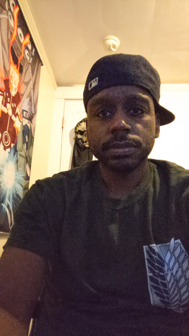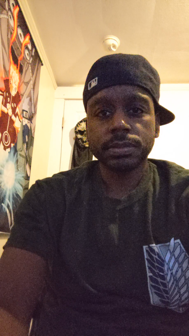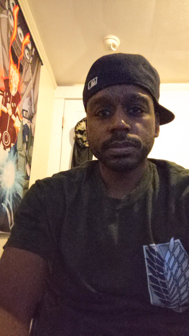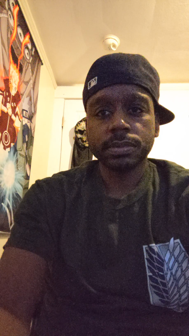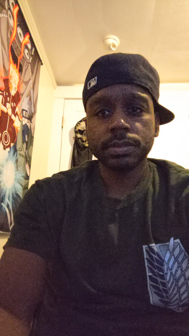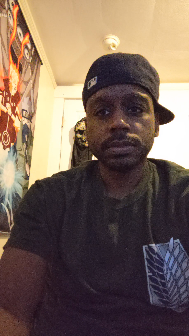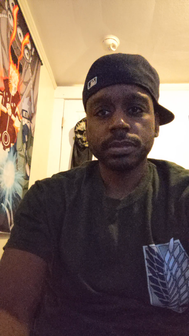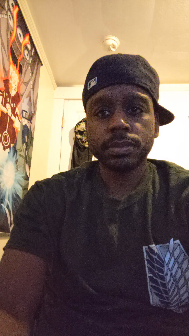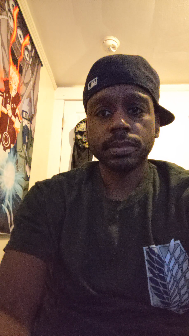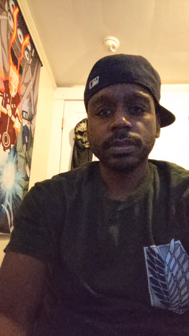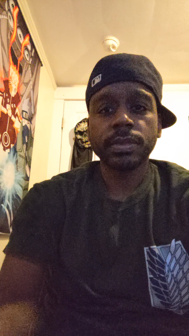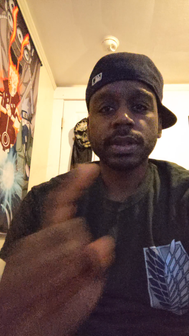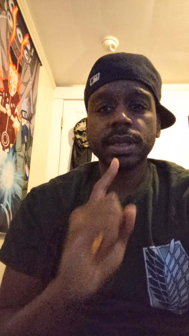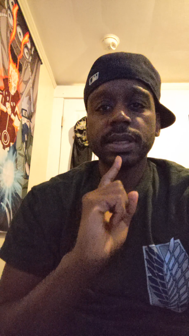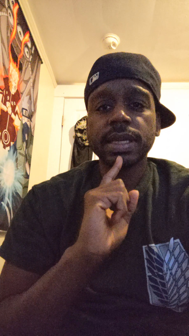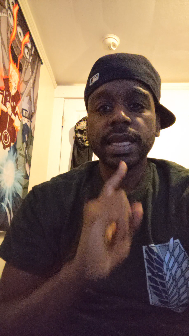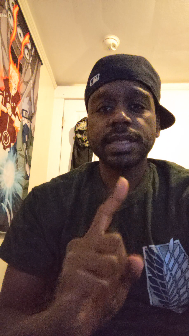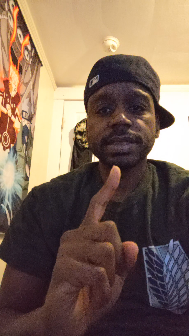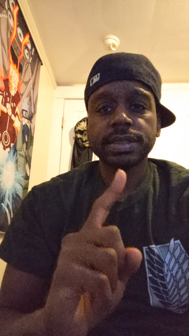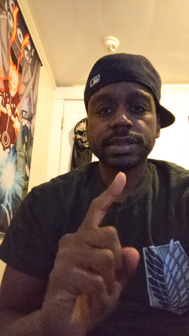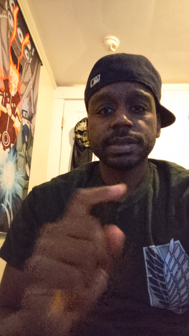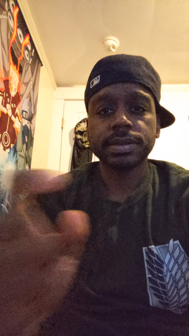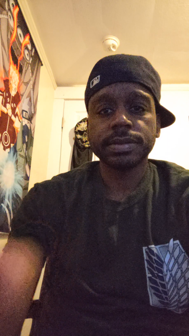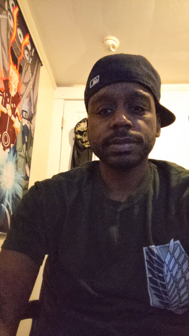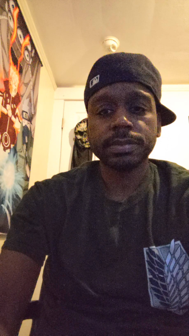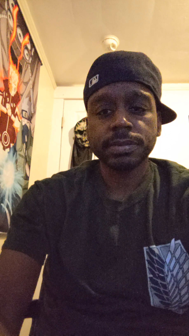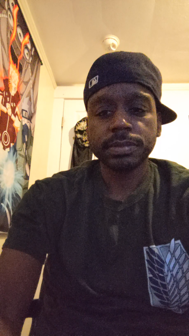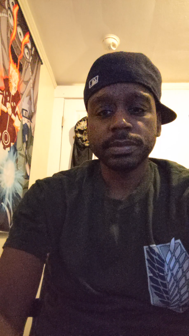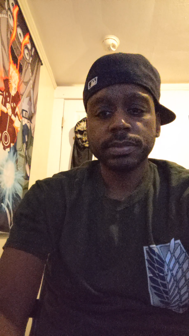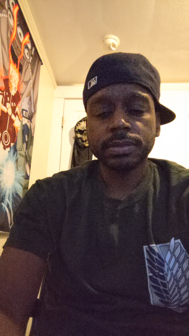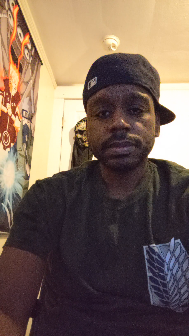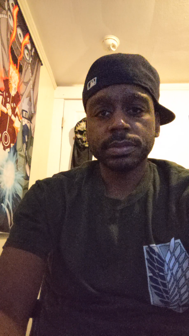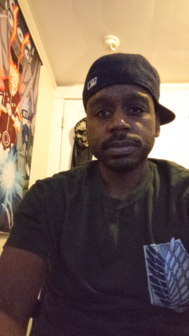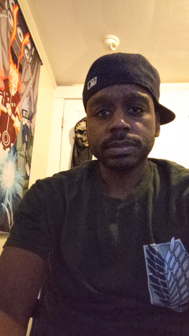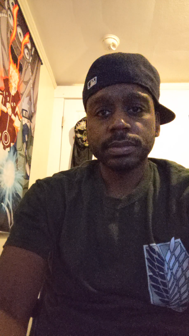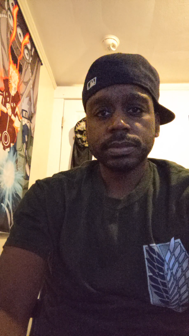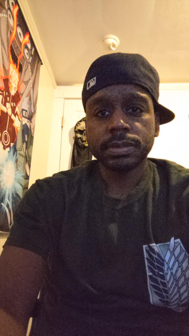is